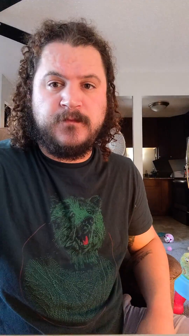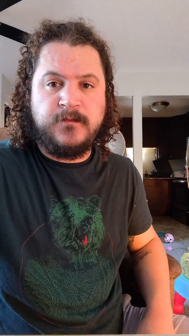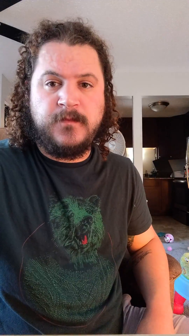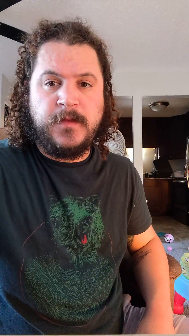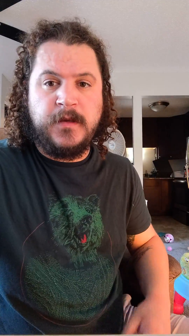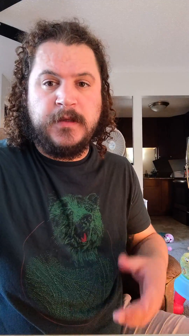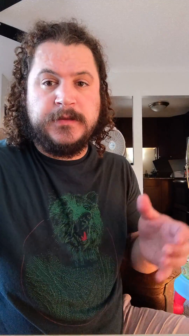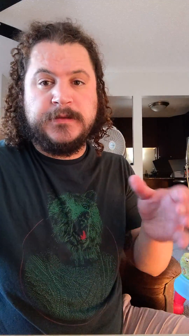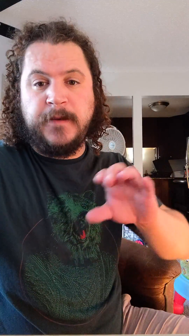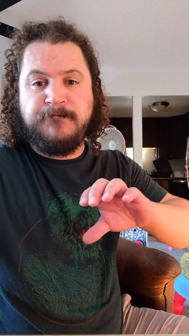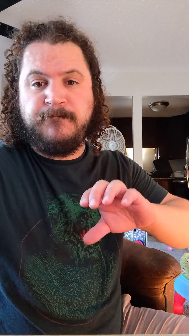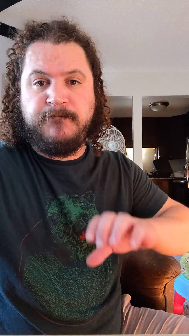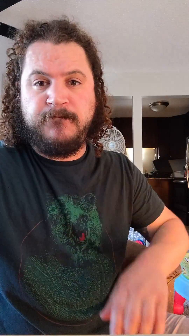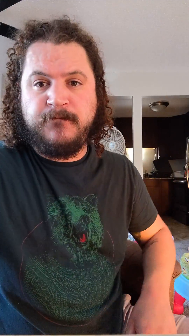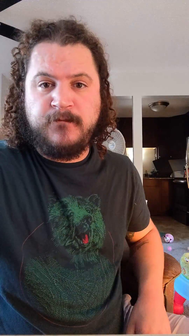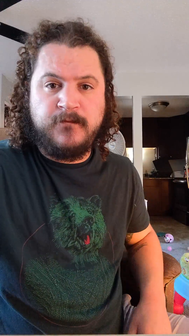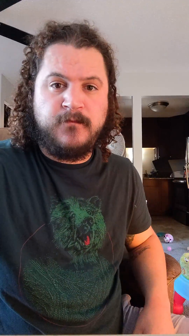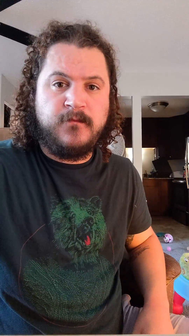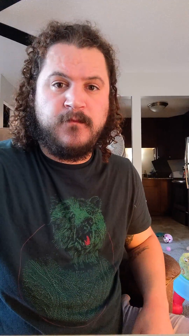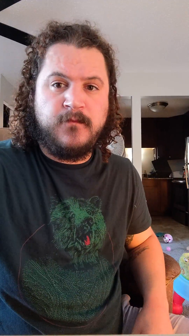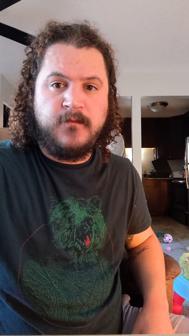dump